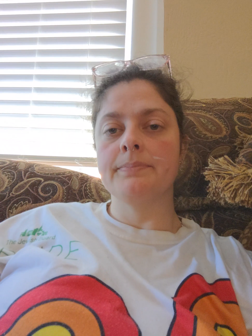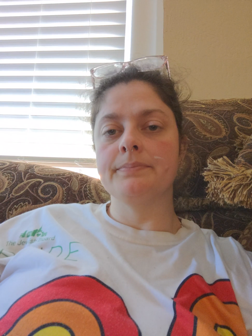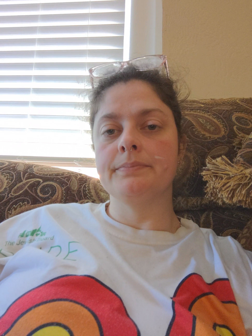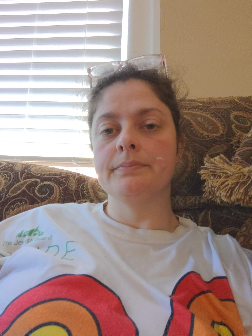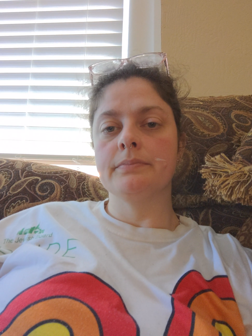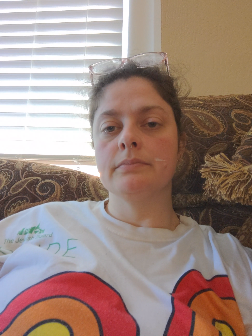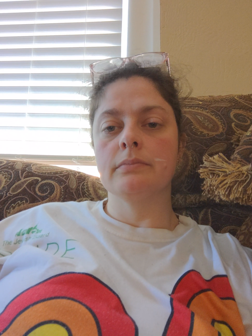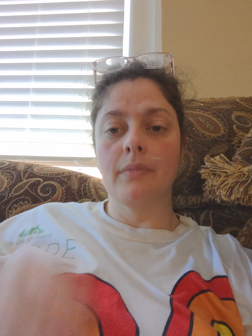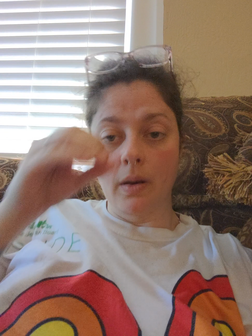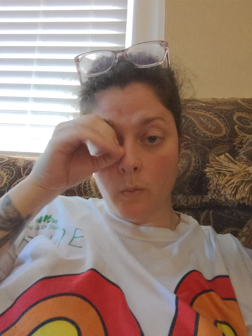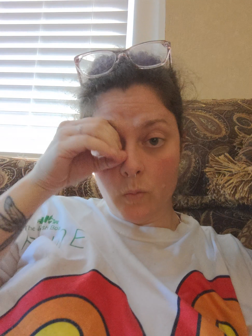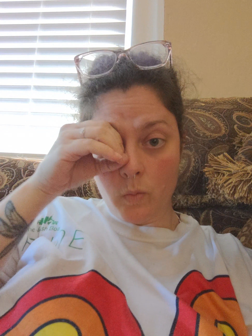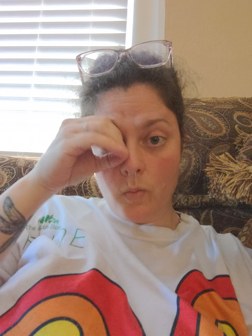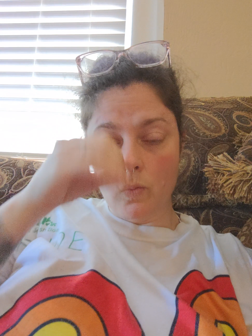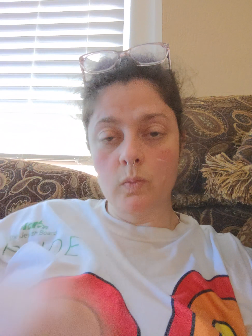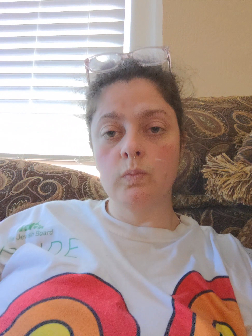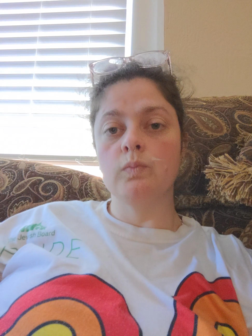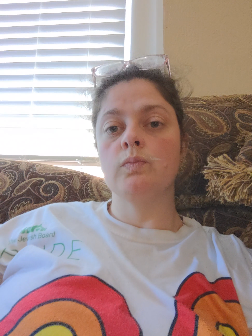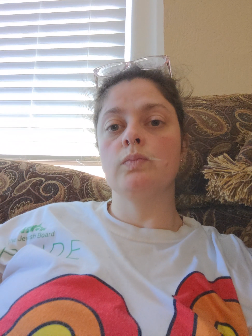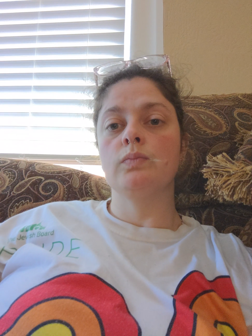owl